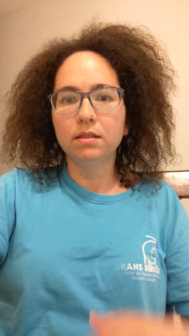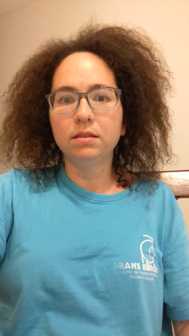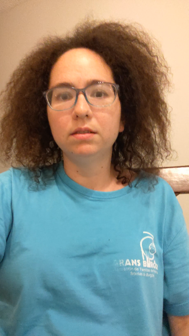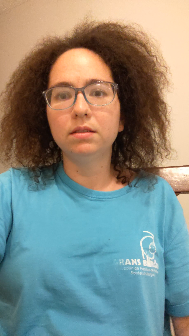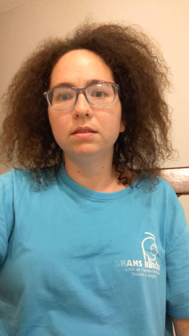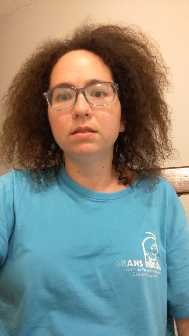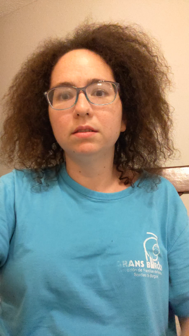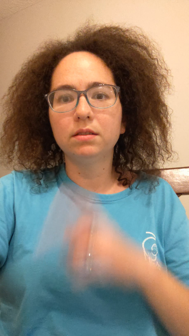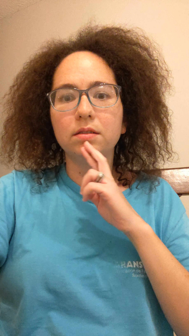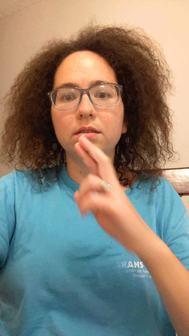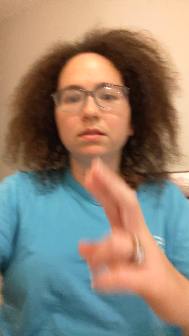are